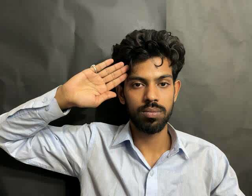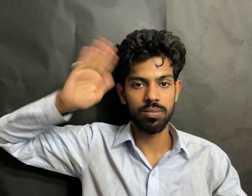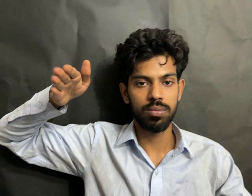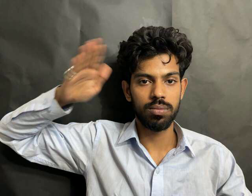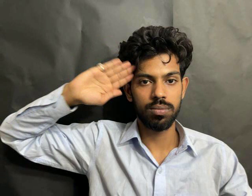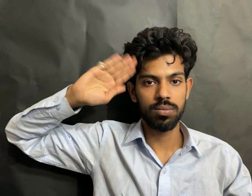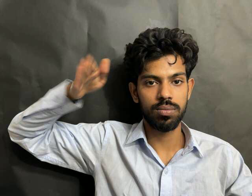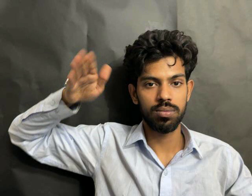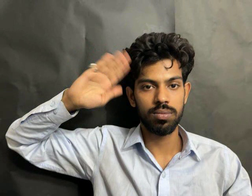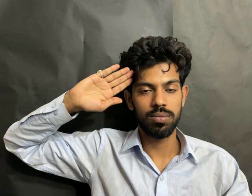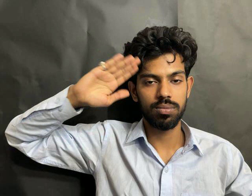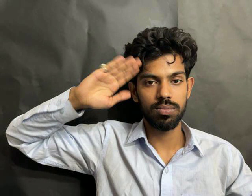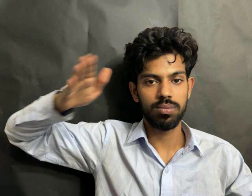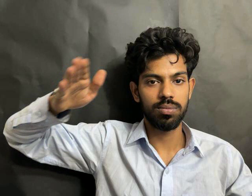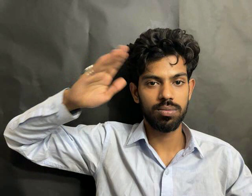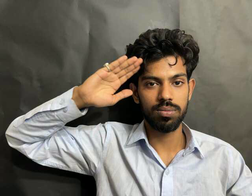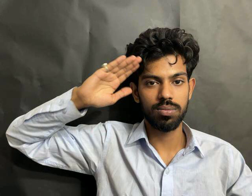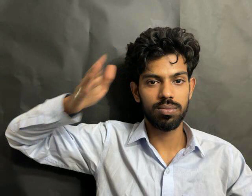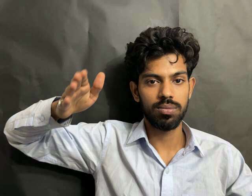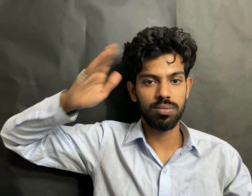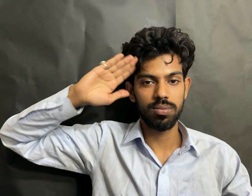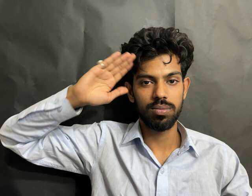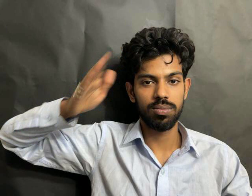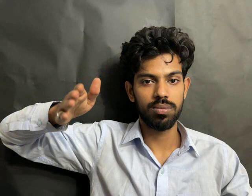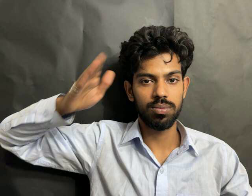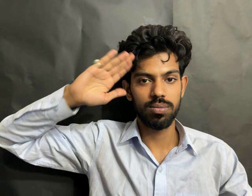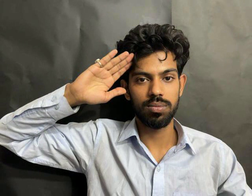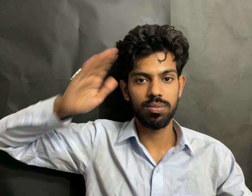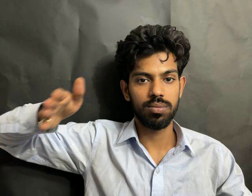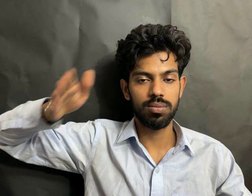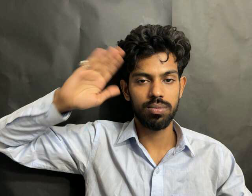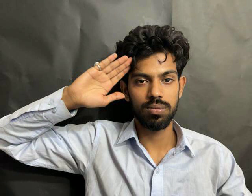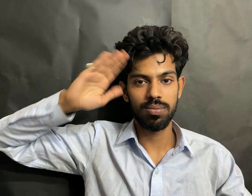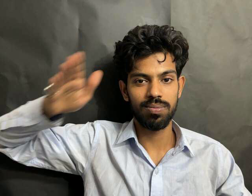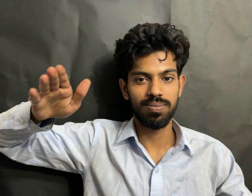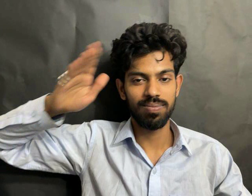hello